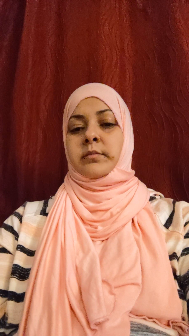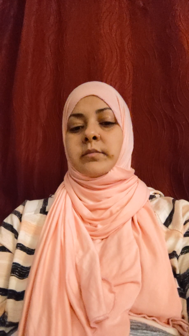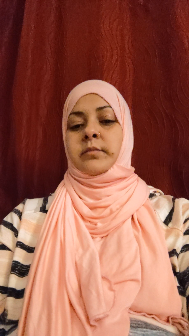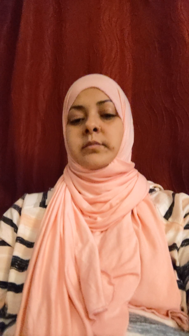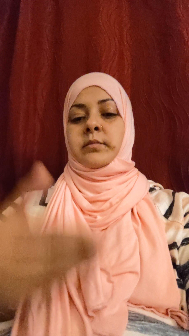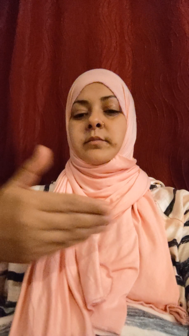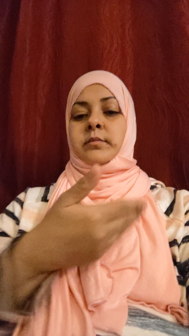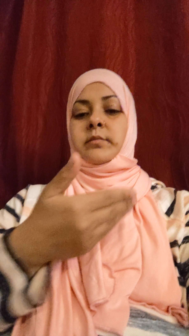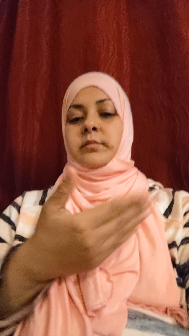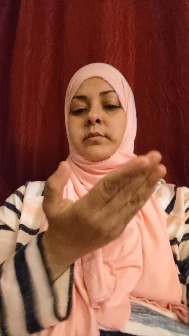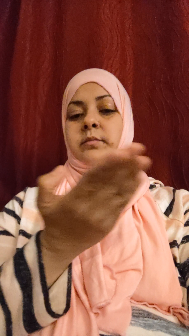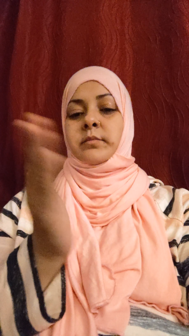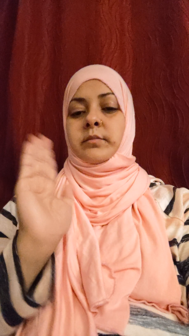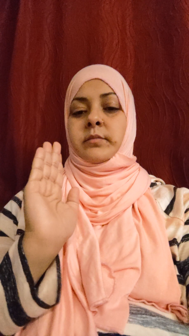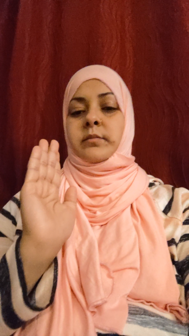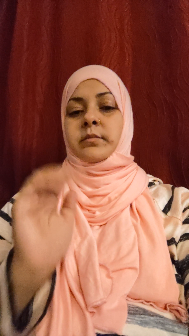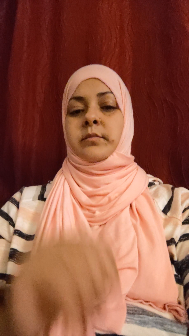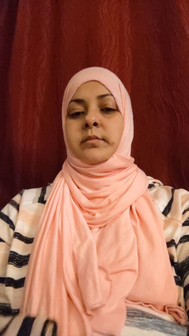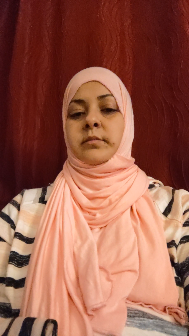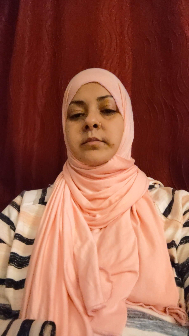crib